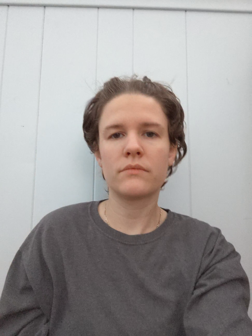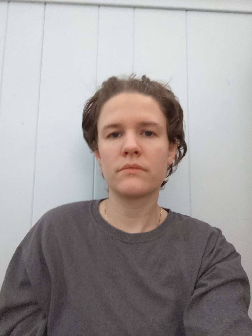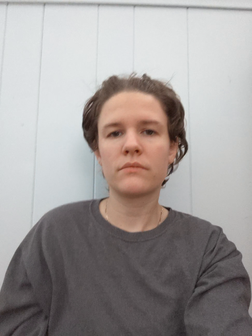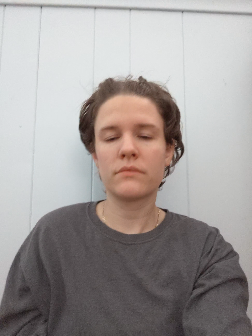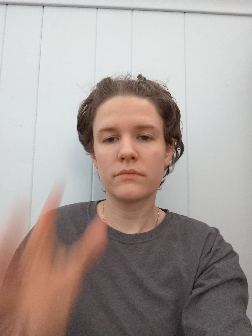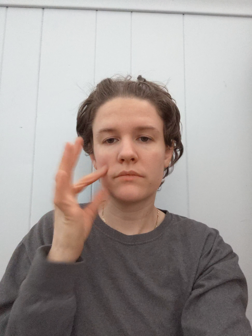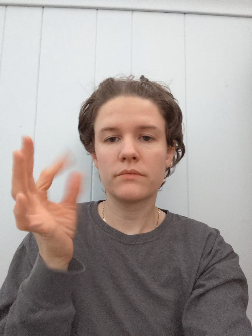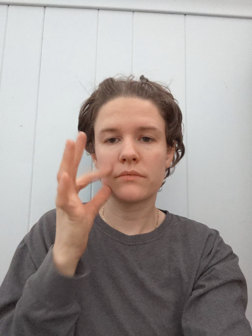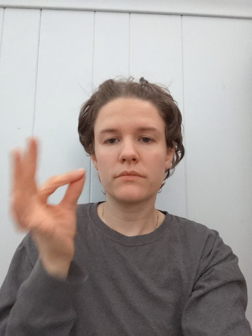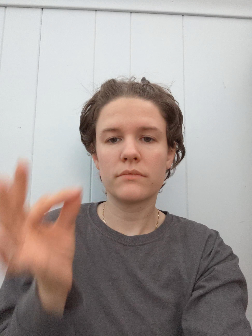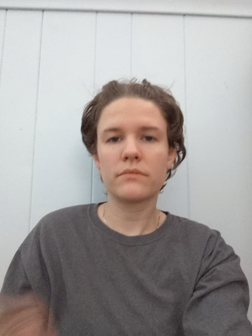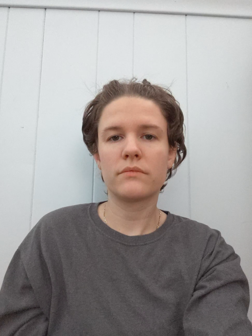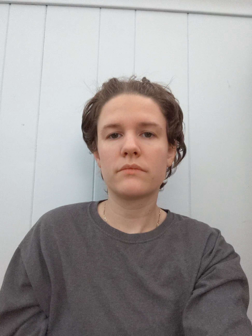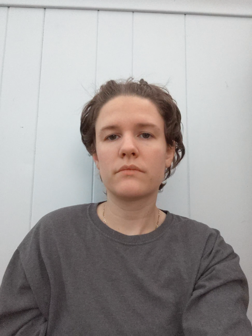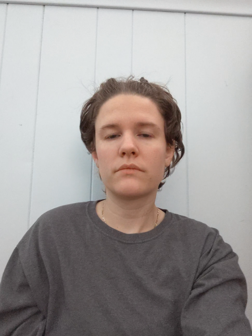cat